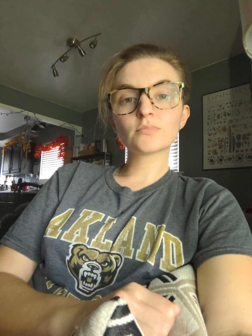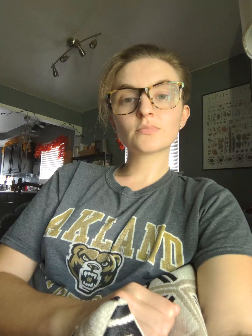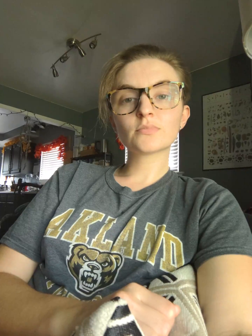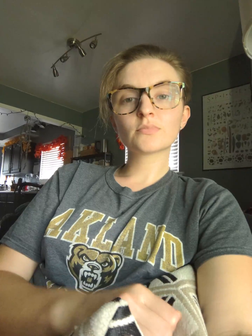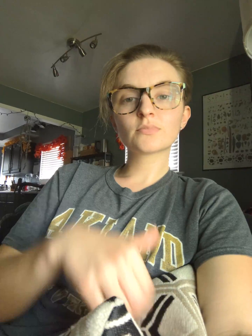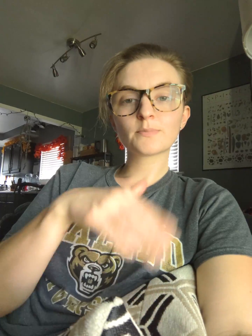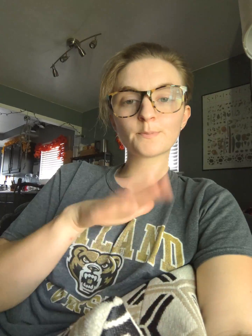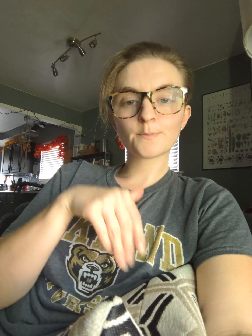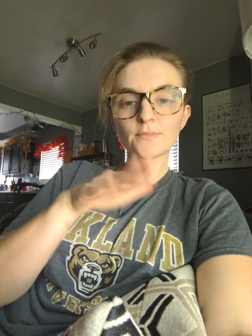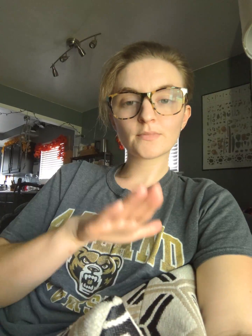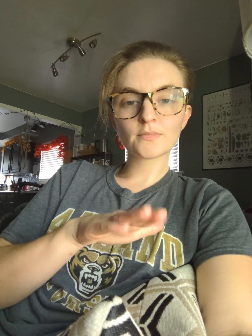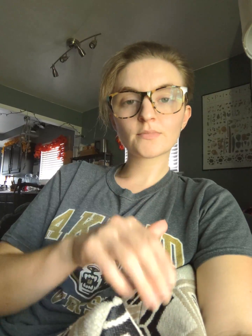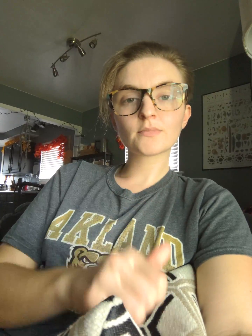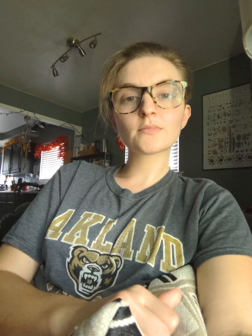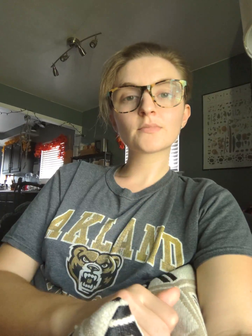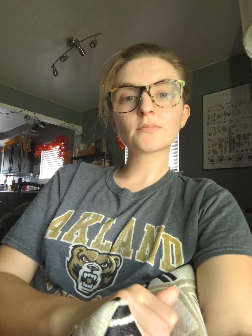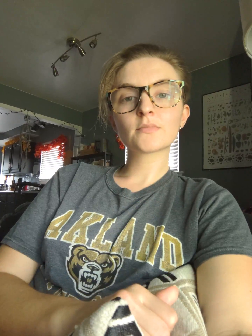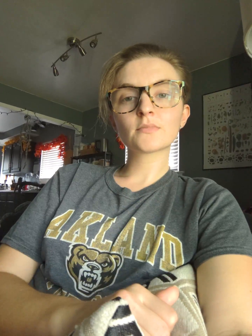paint